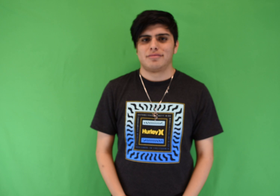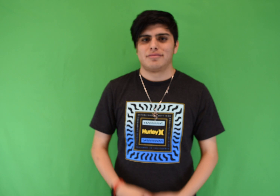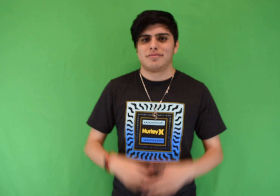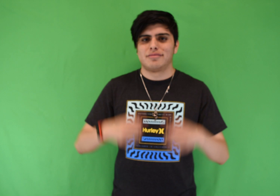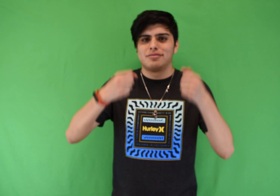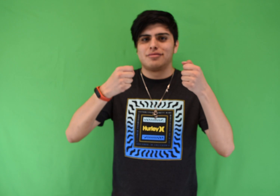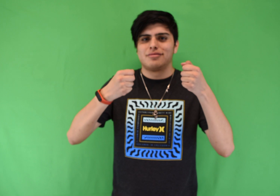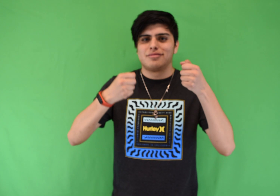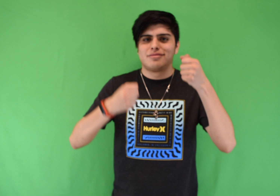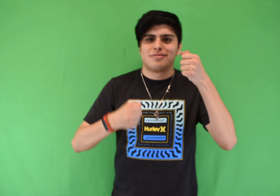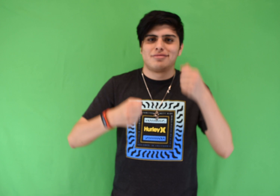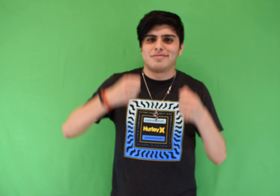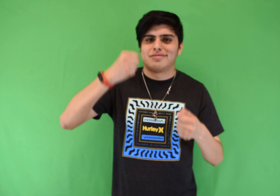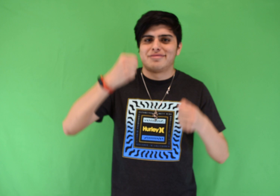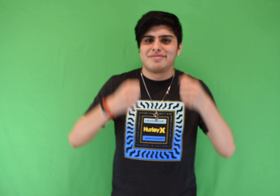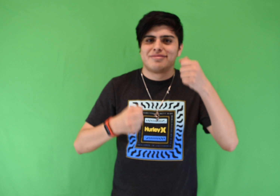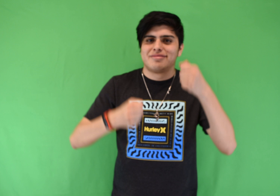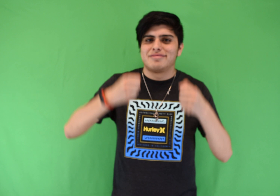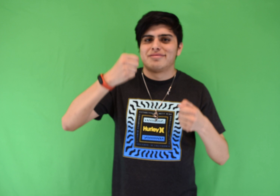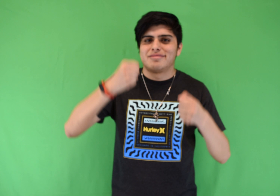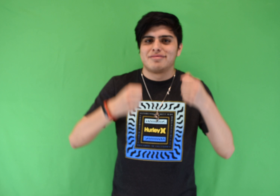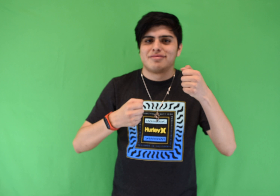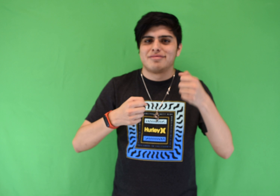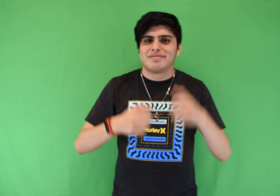manejar